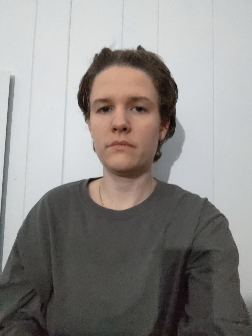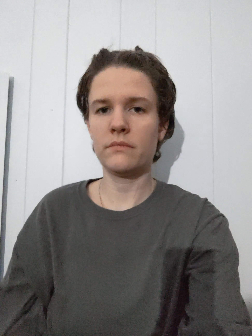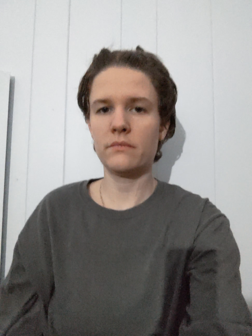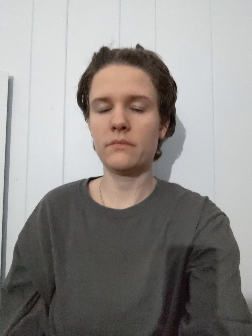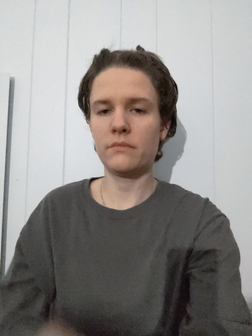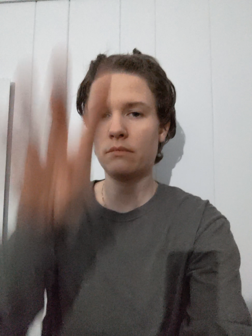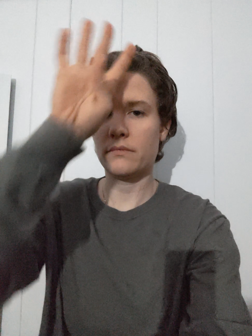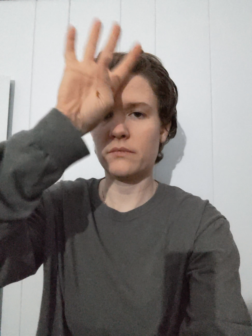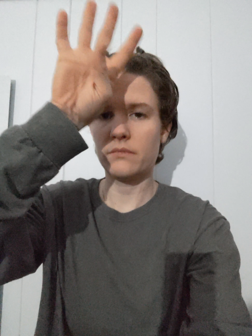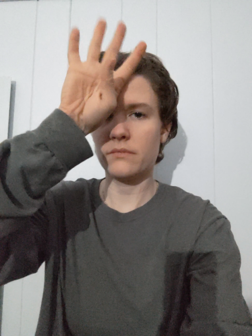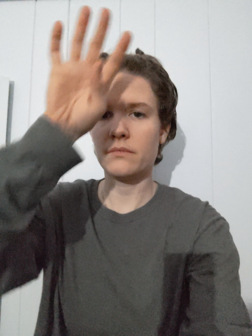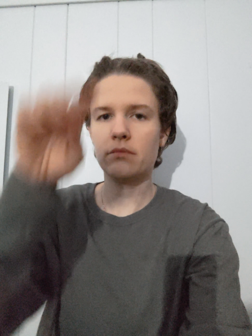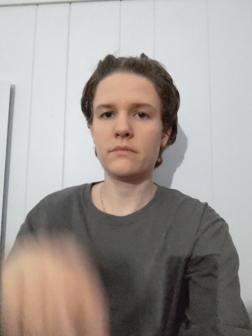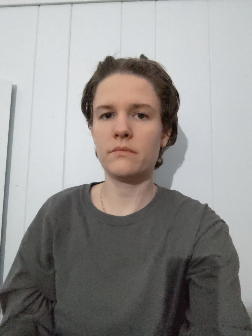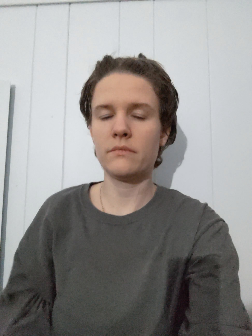fireman